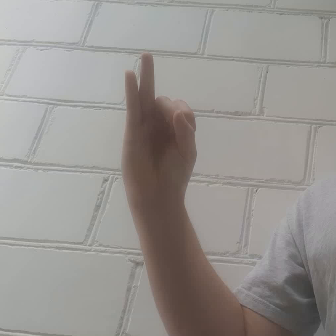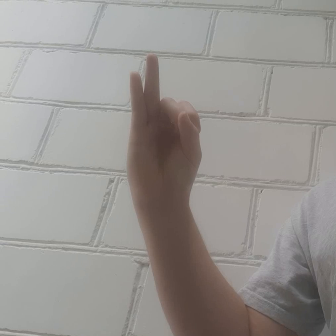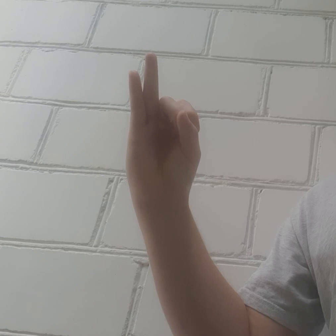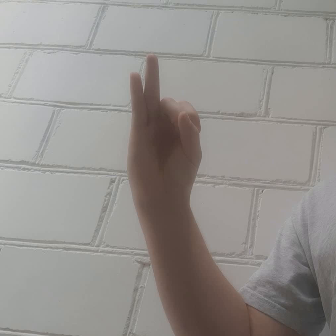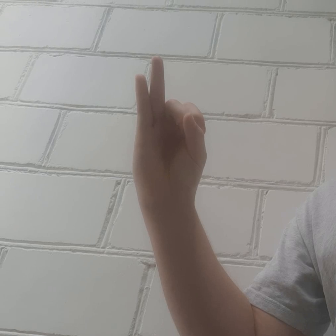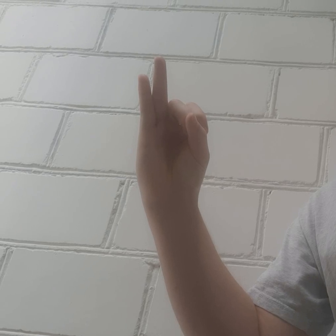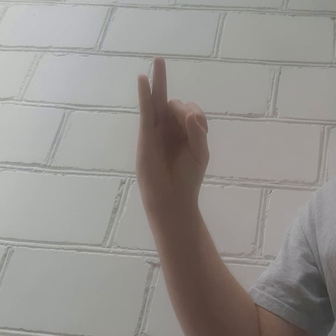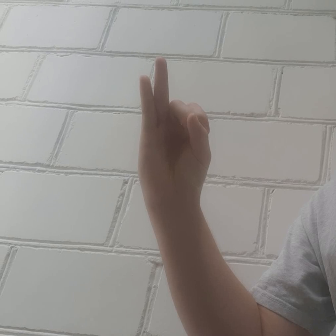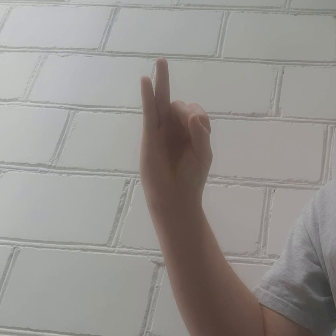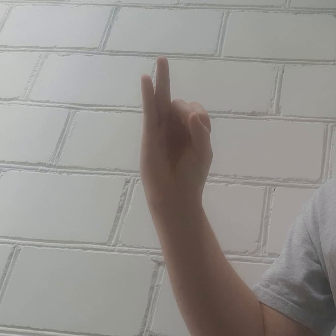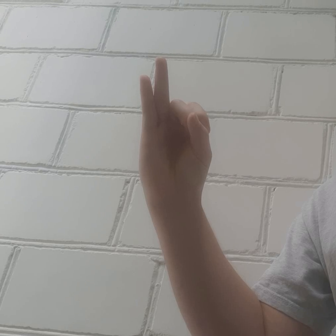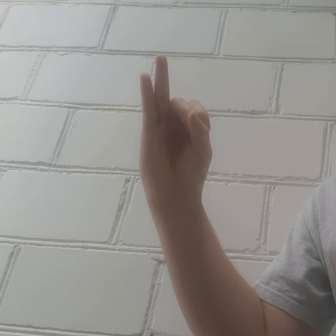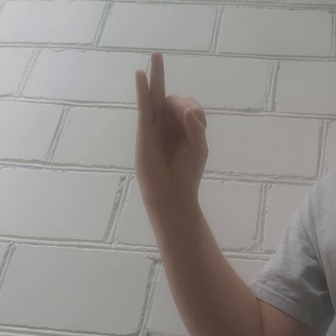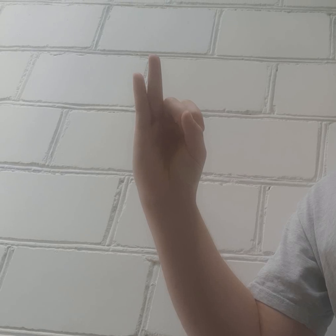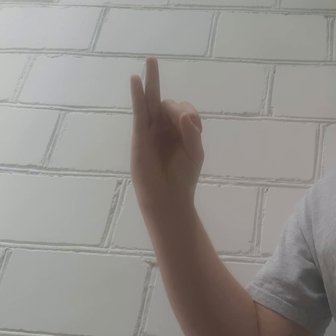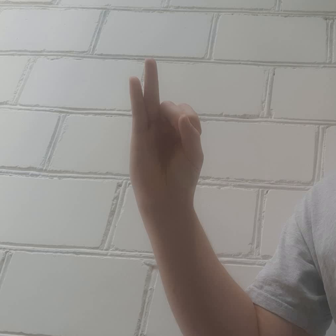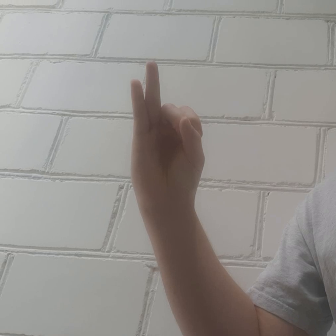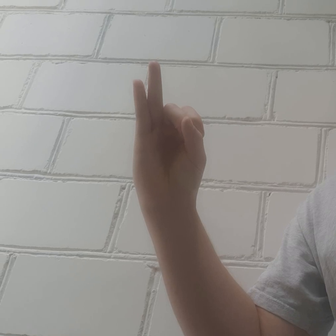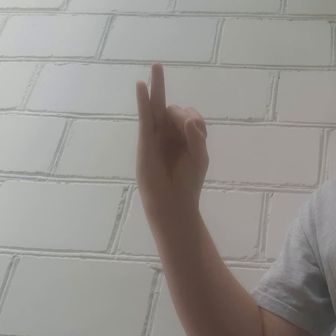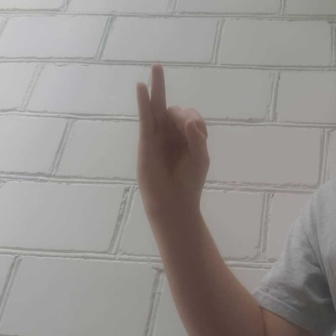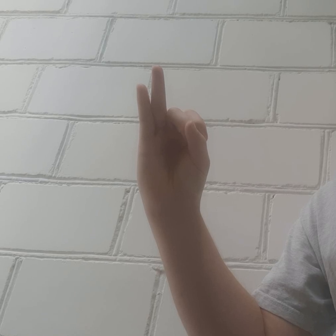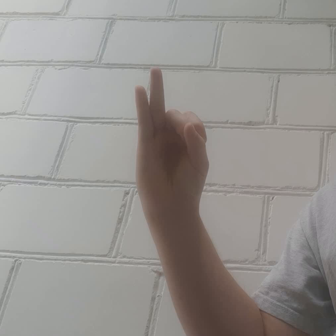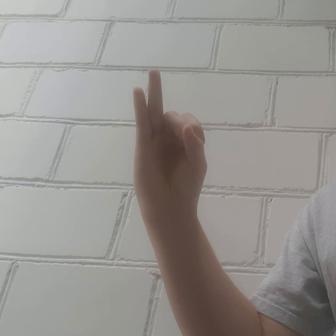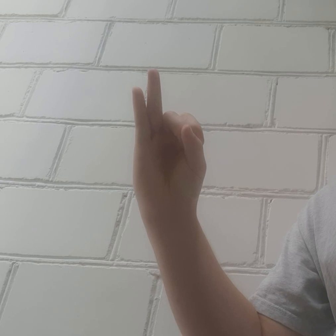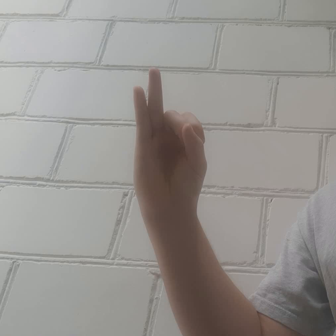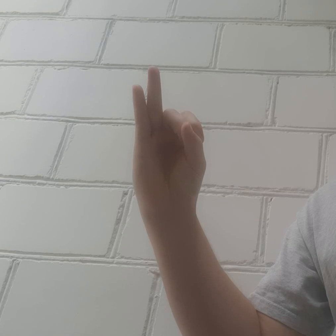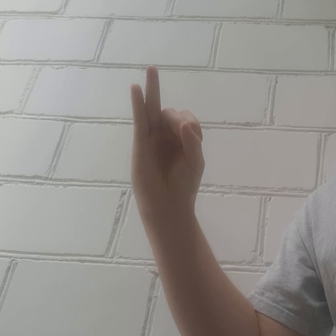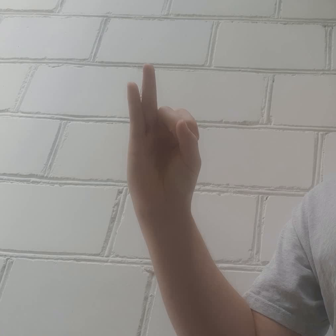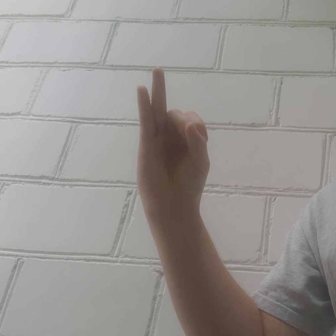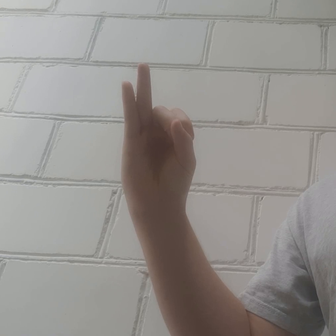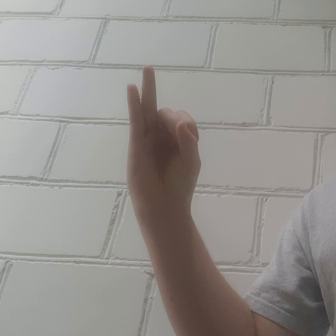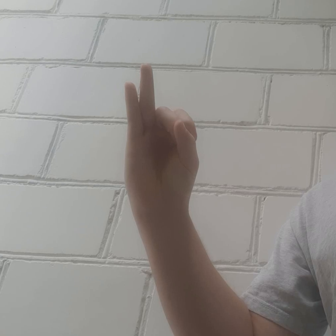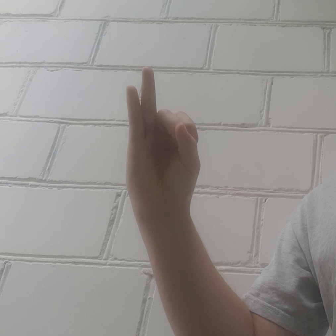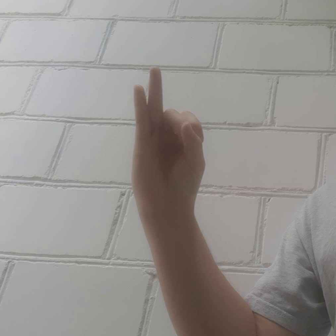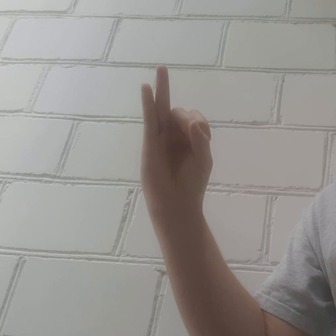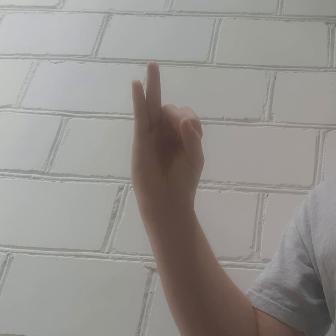И